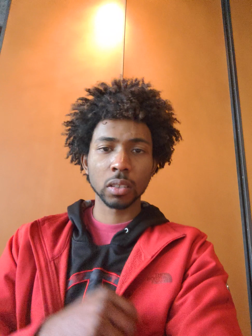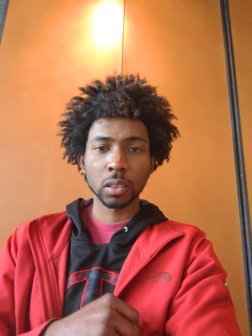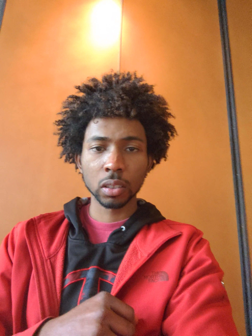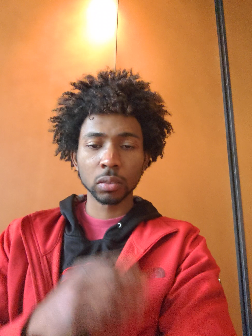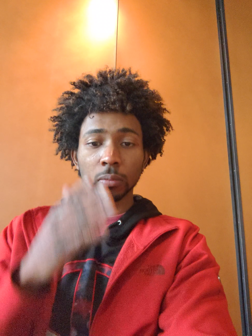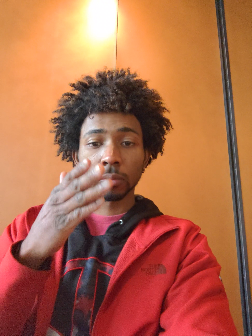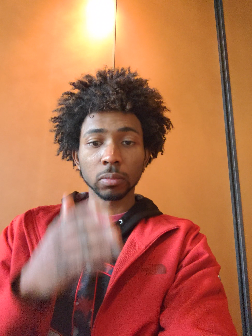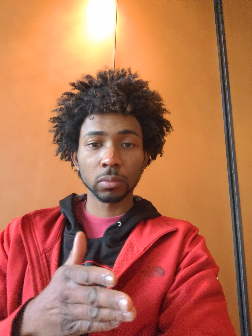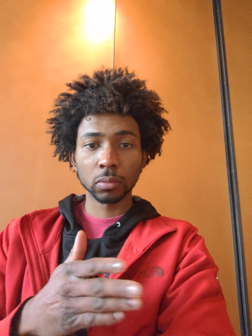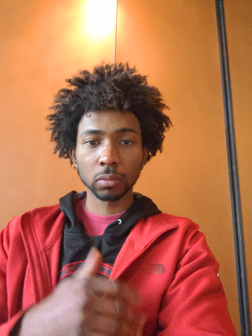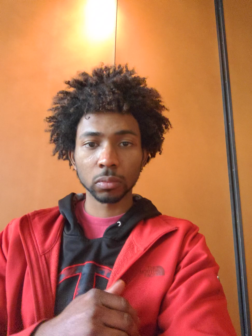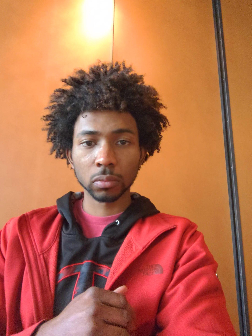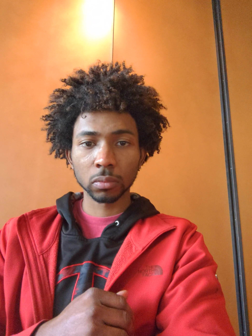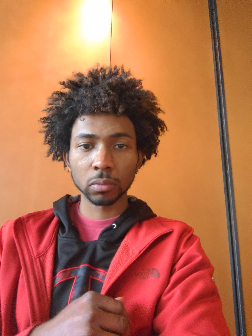person